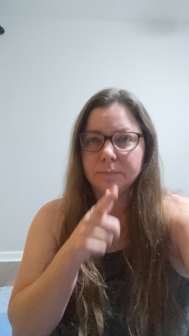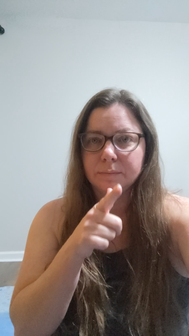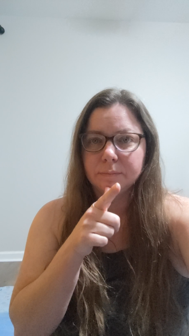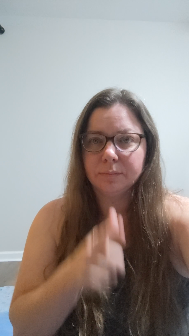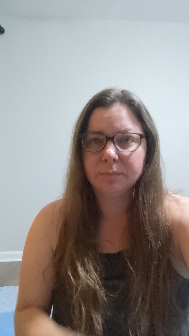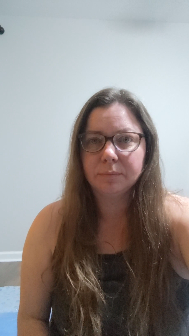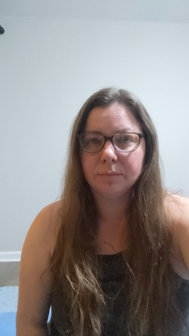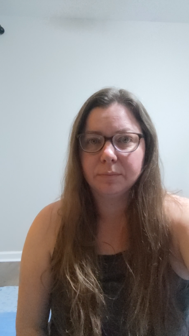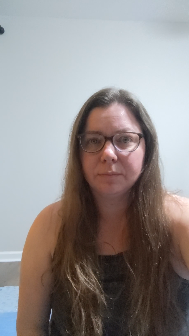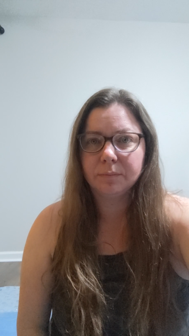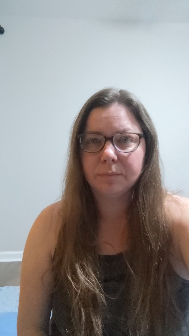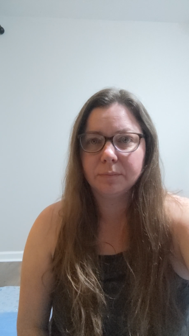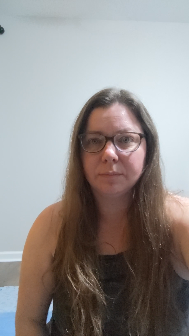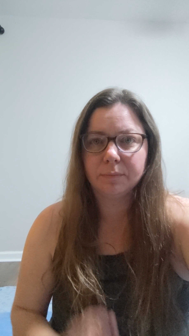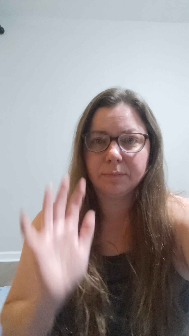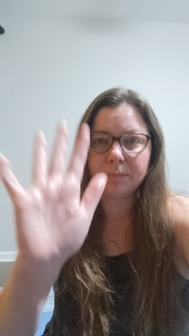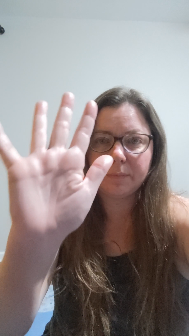give me five